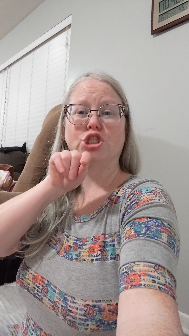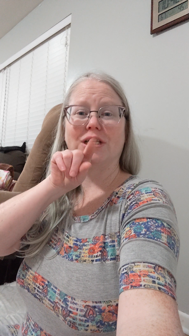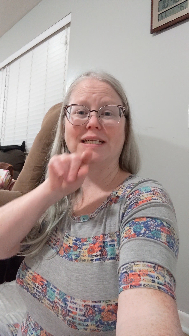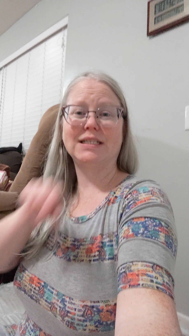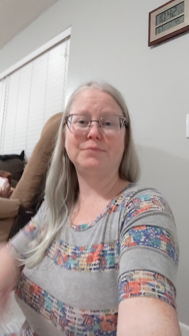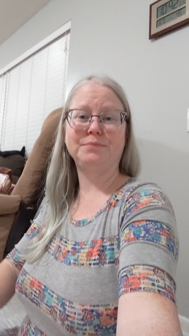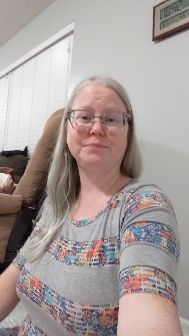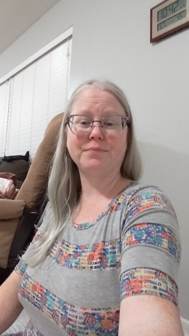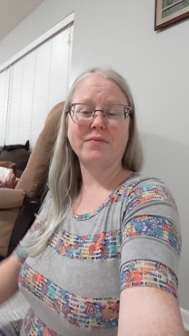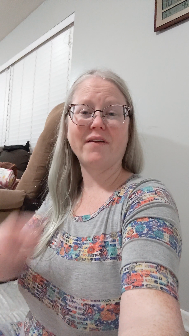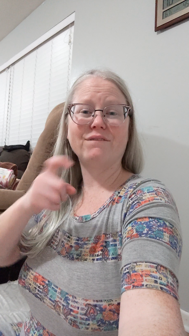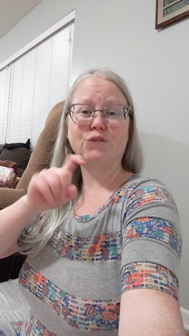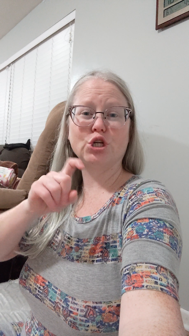friend